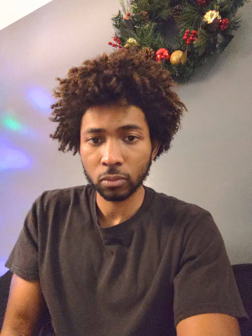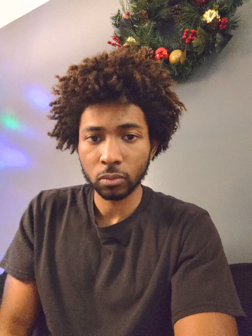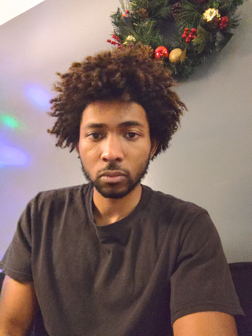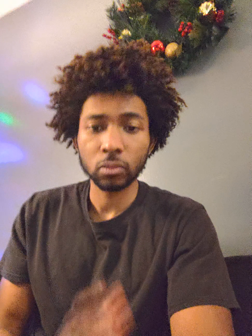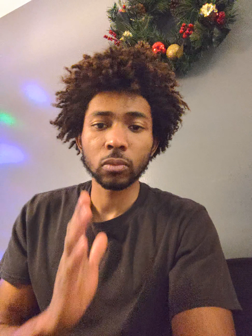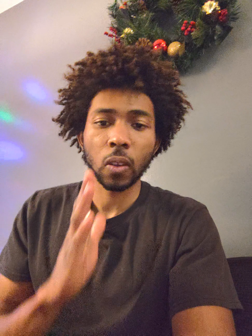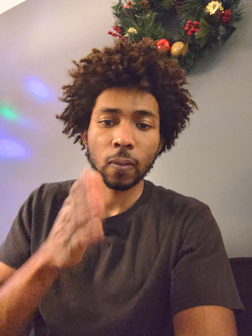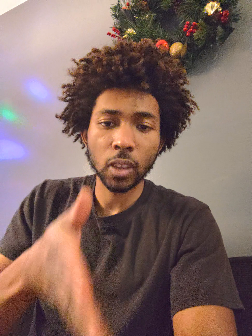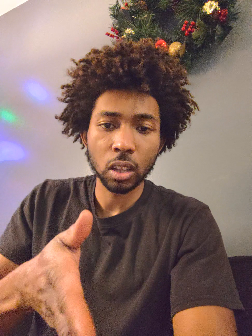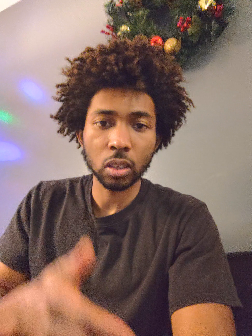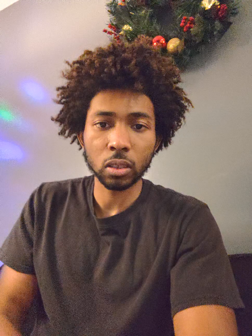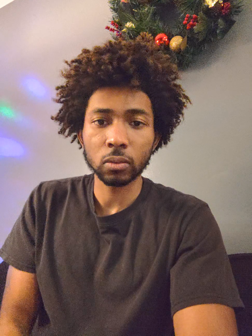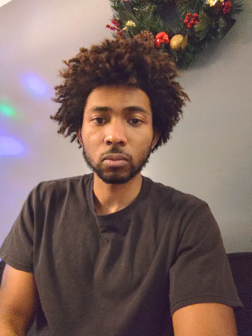after